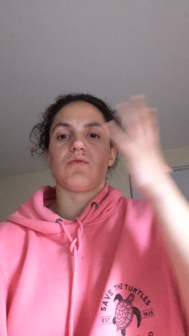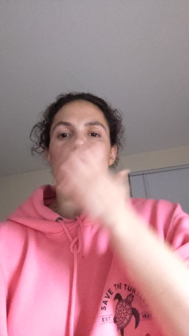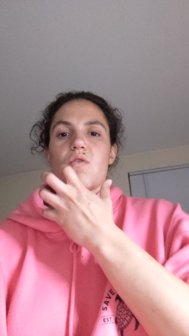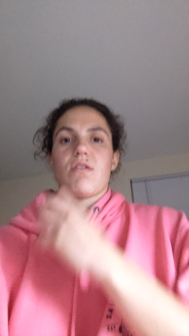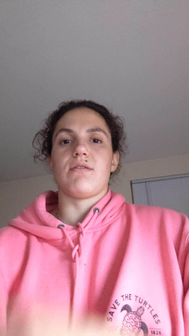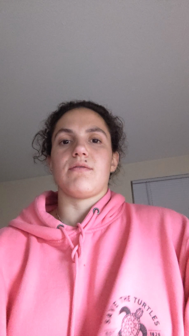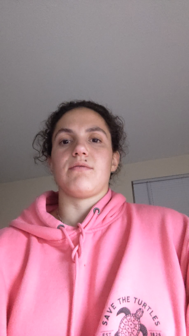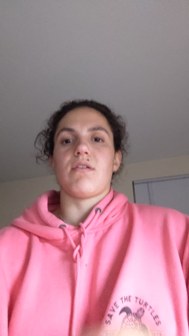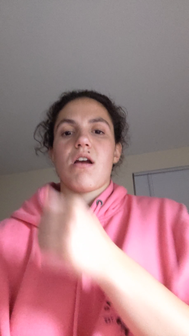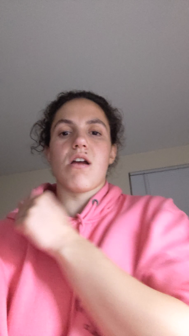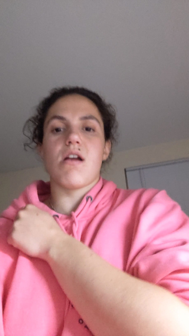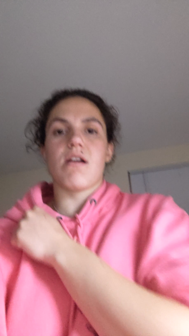hug